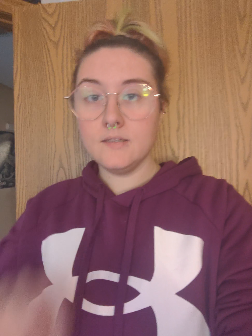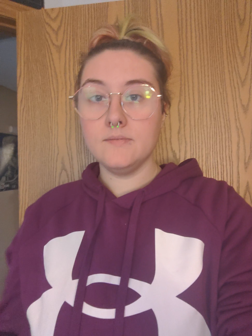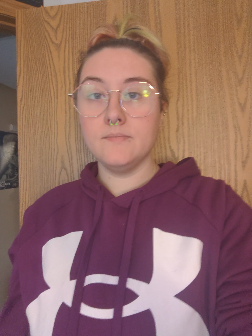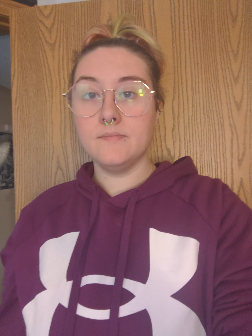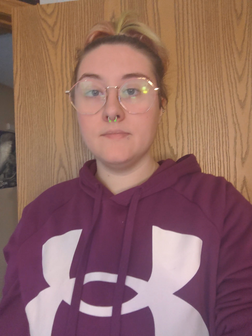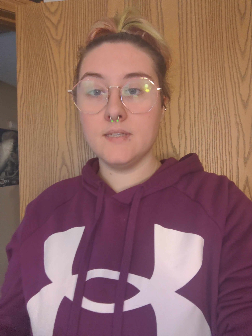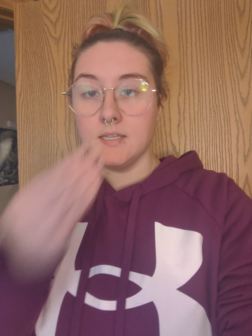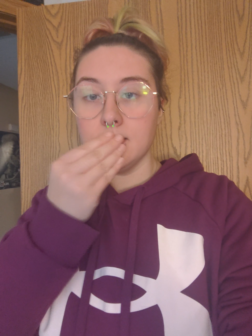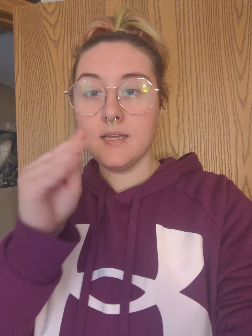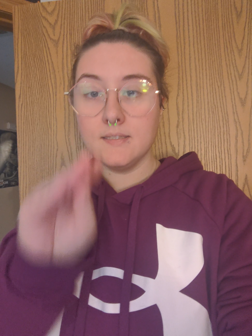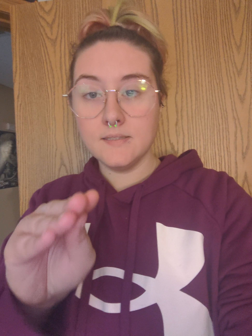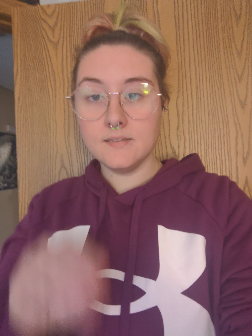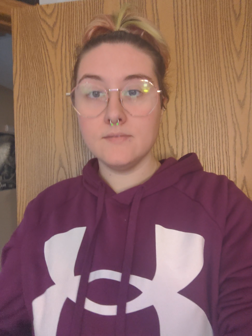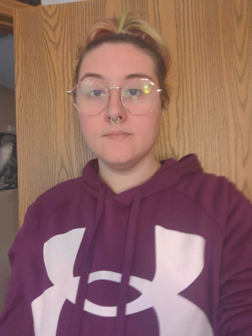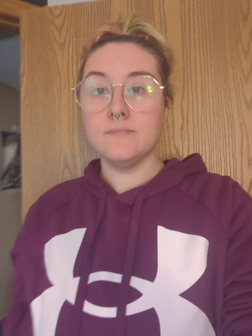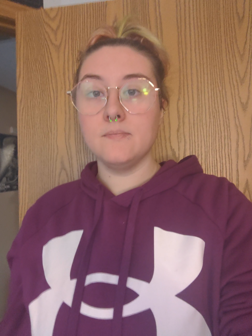kiss